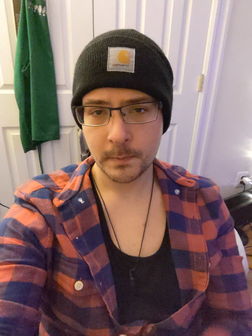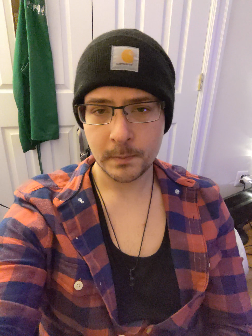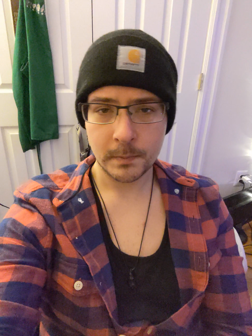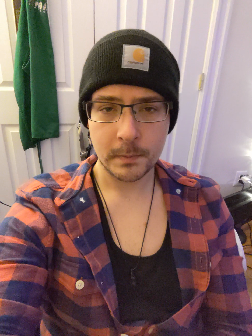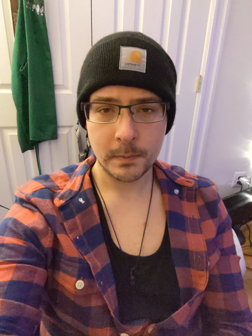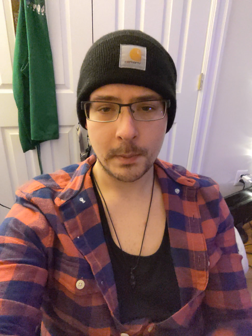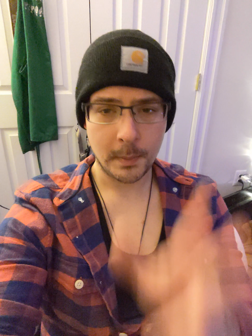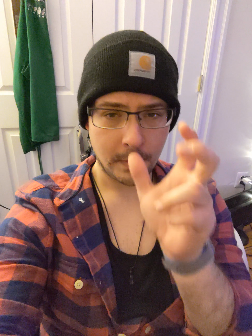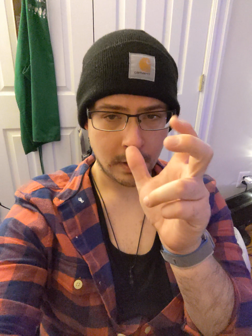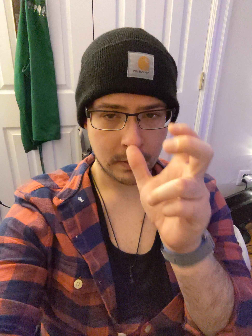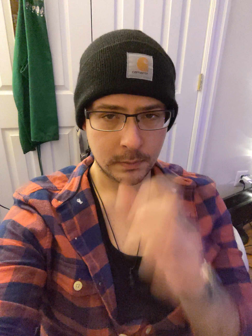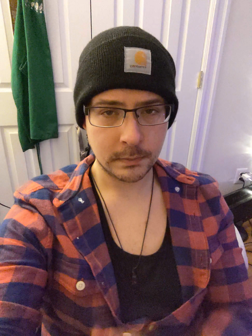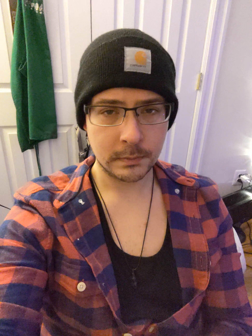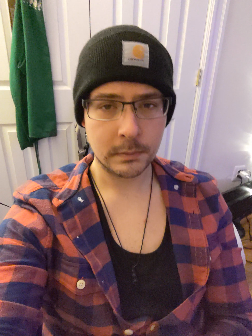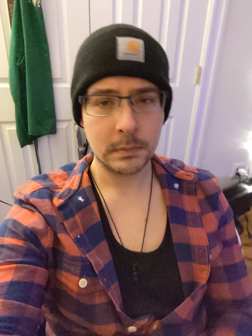bug